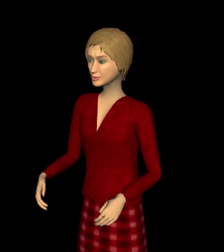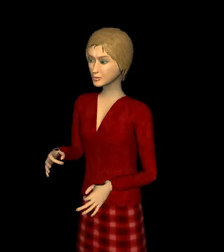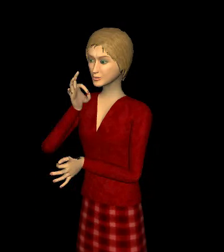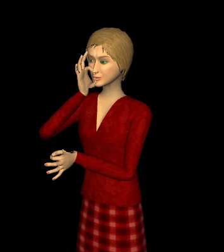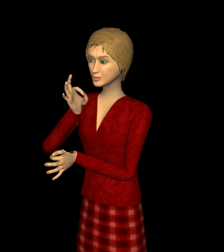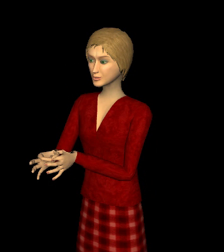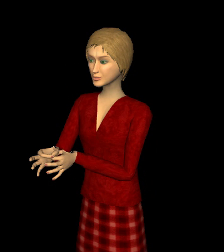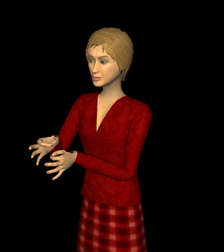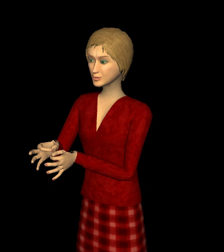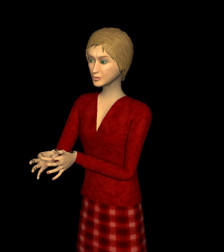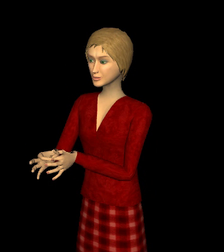حبة عنب